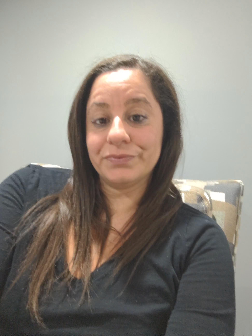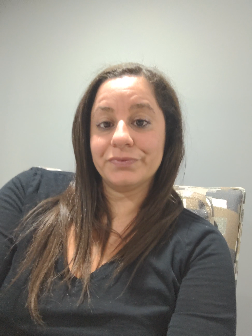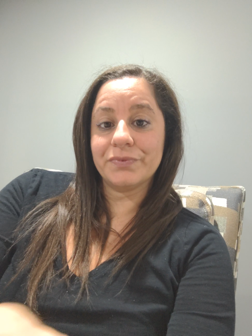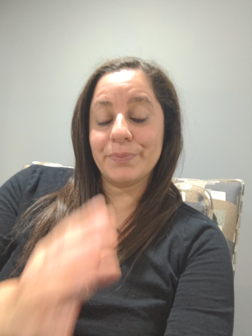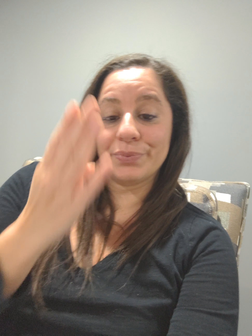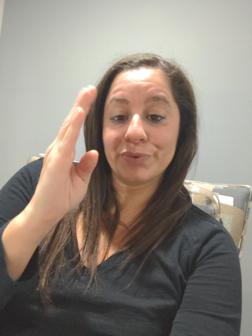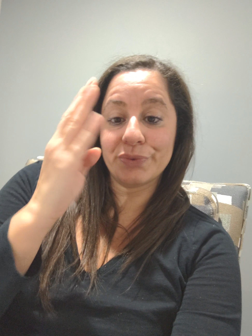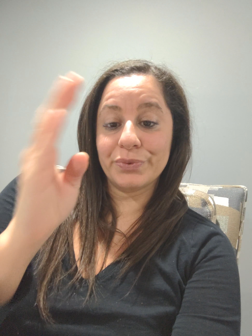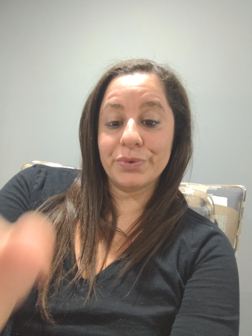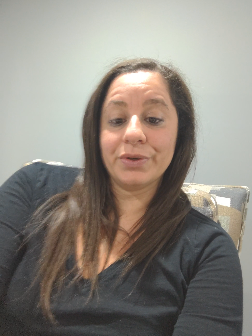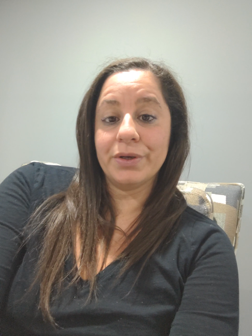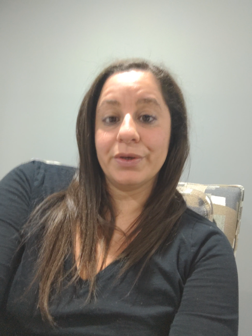blue